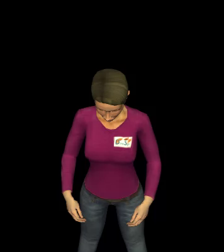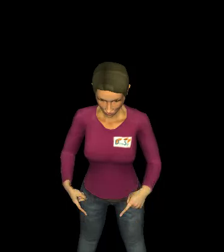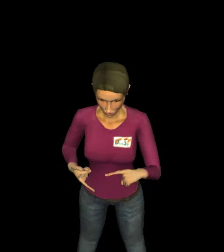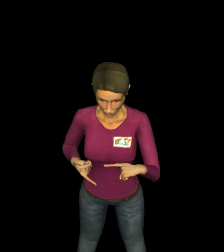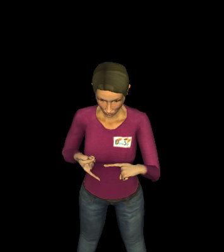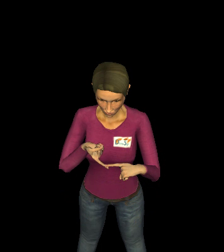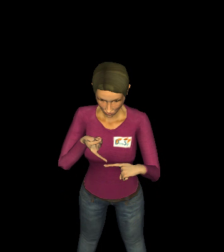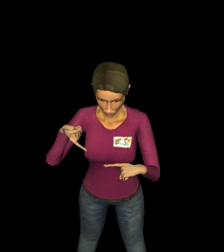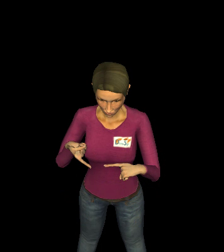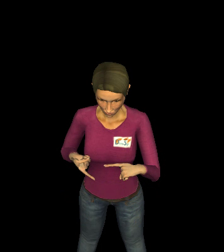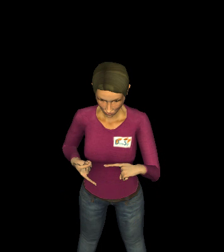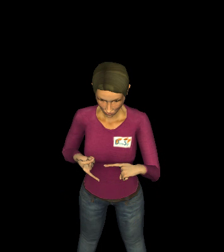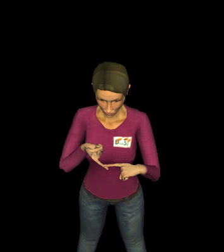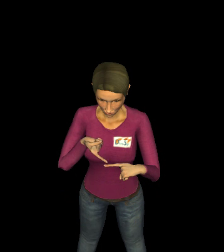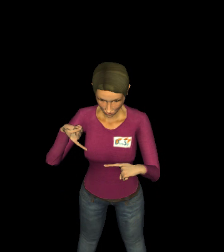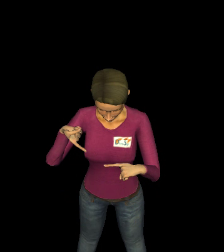فريد